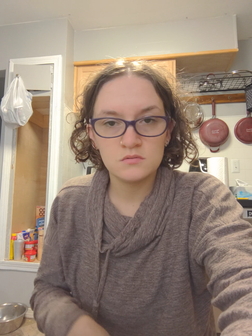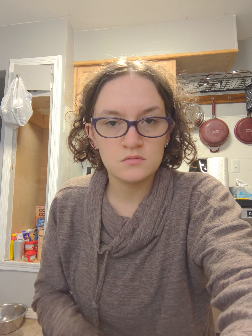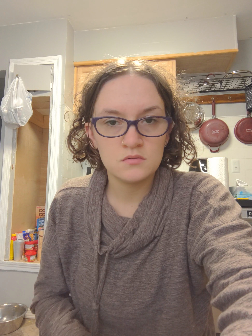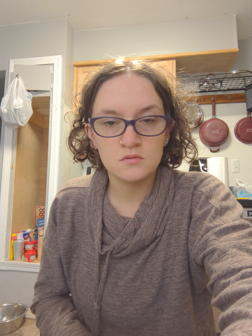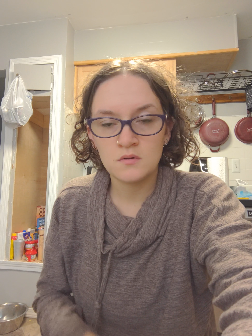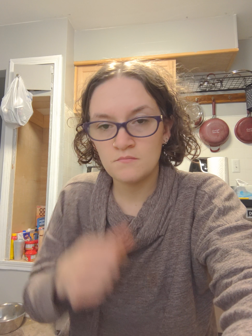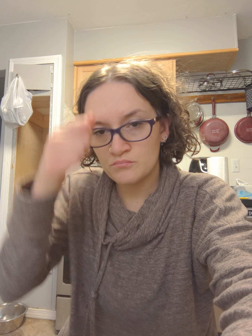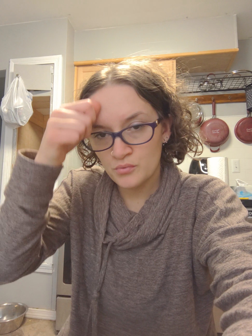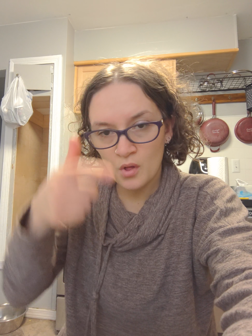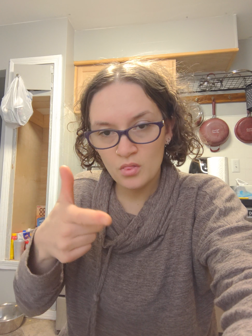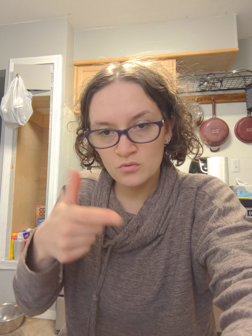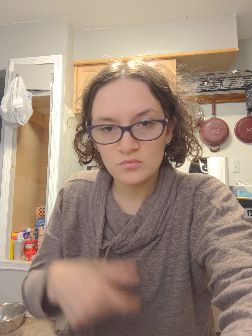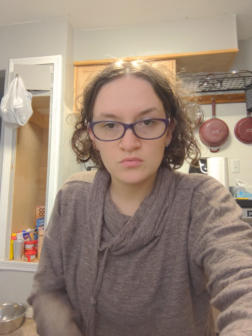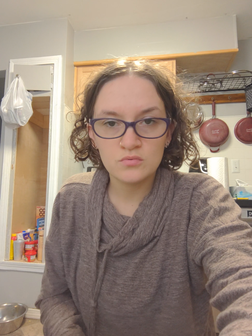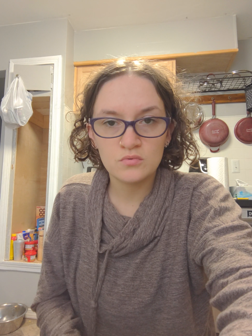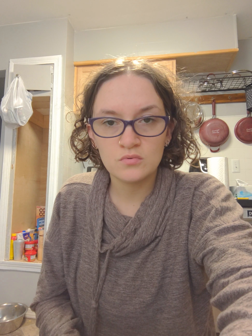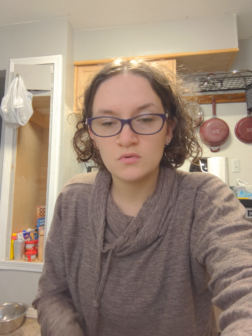brother